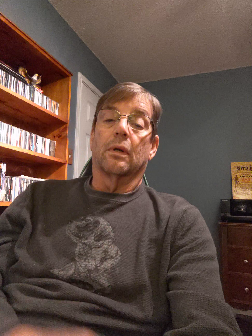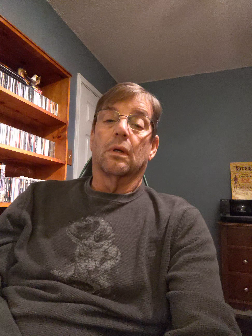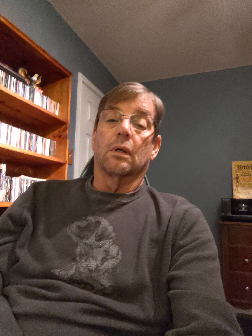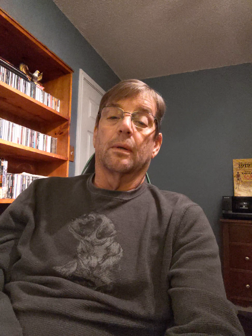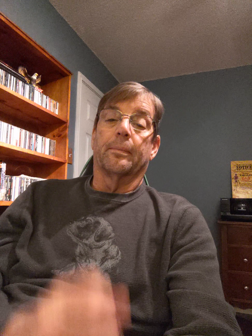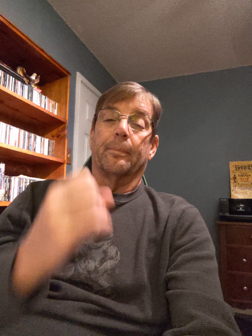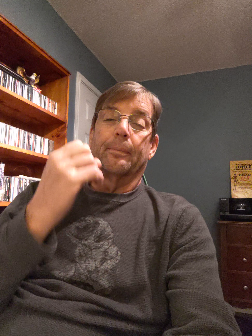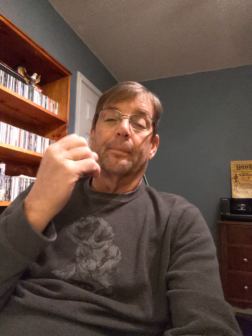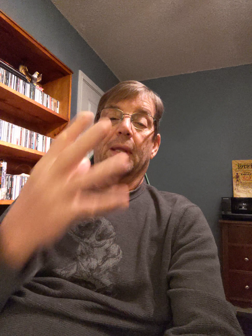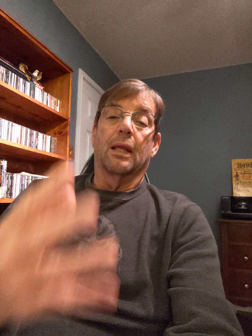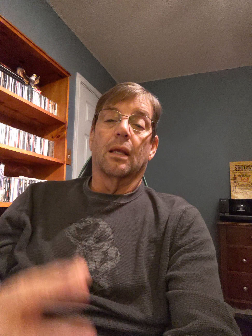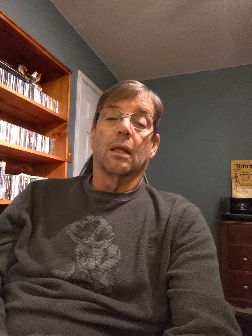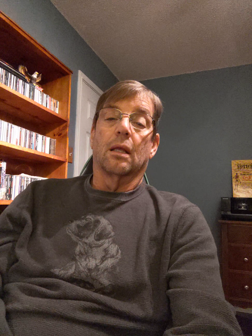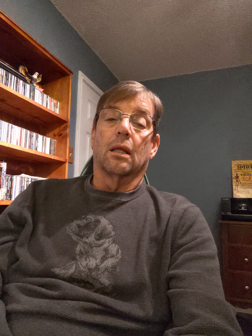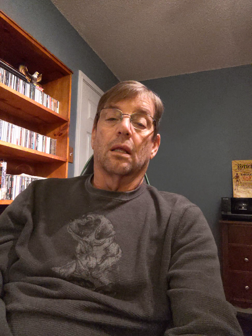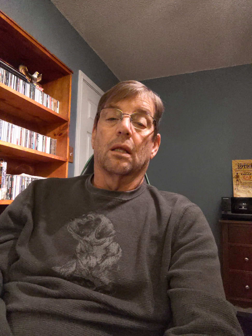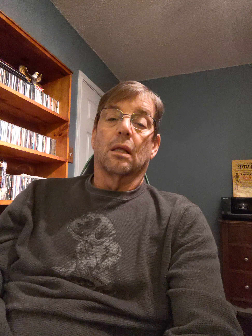many